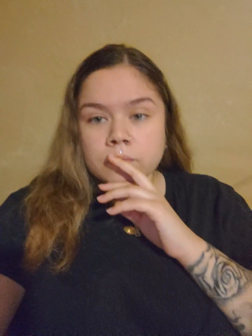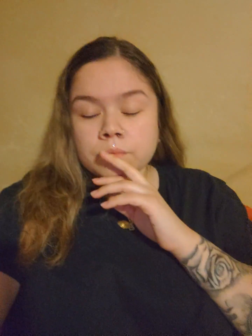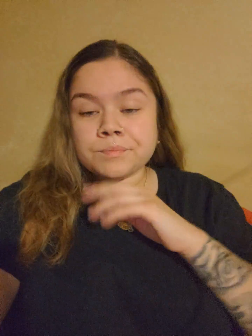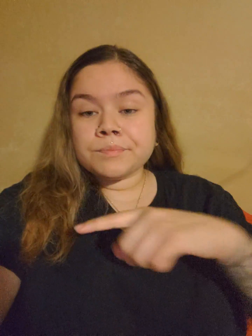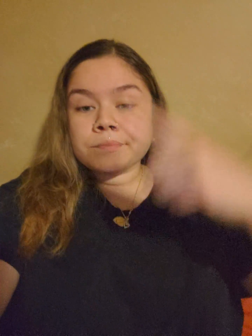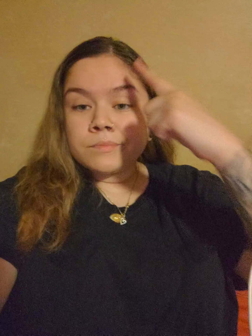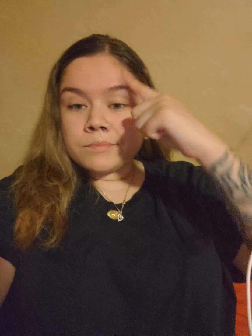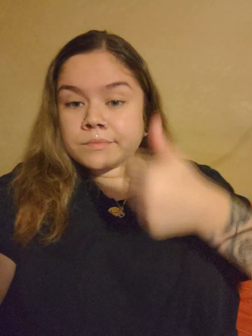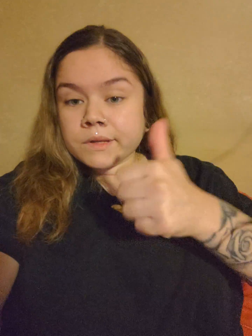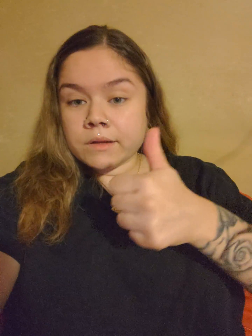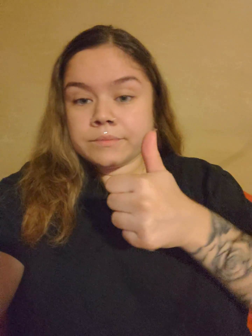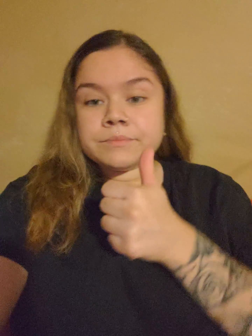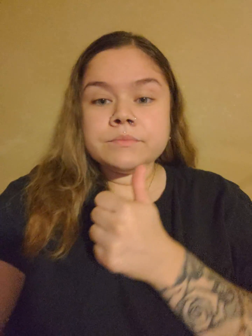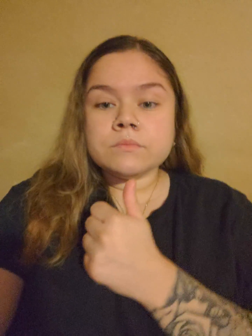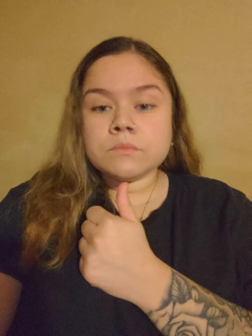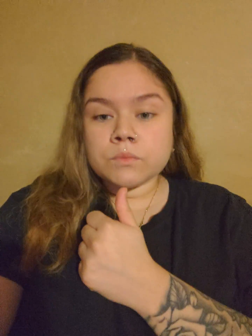dime